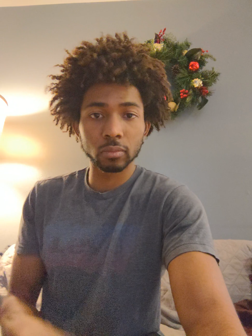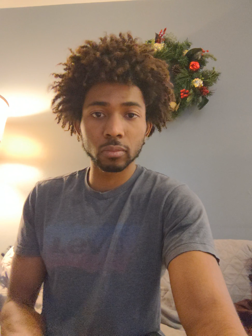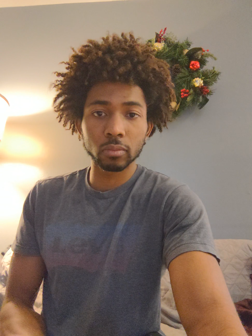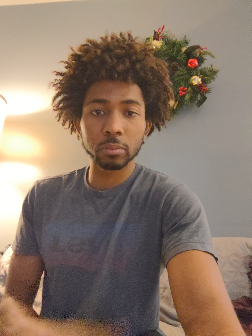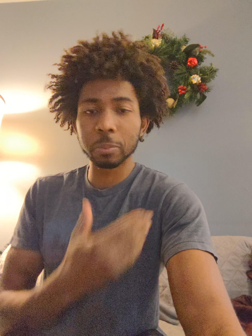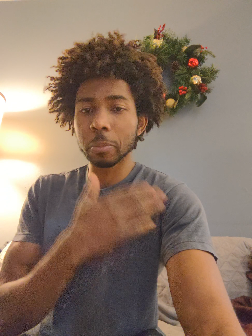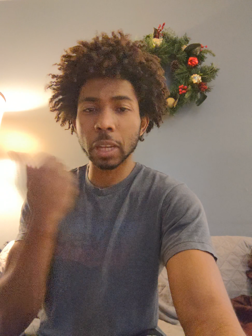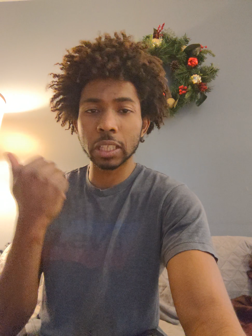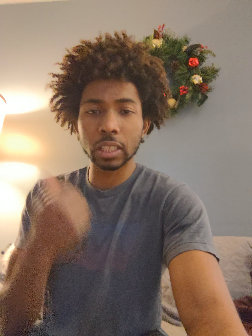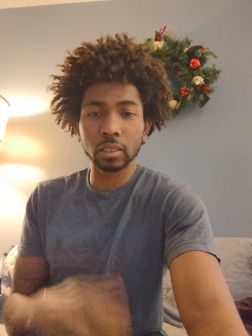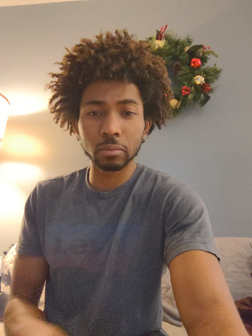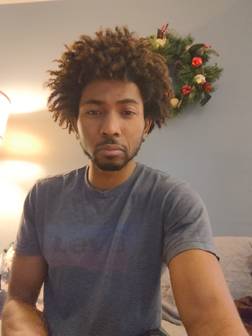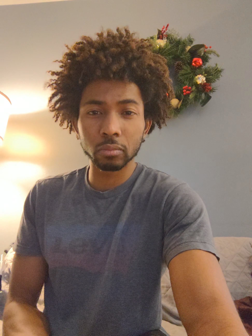better